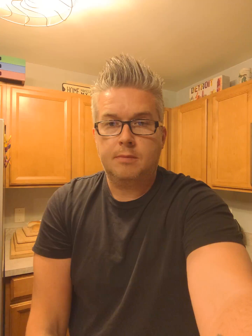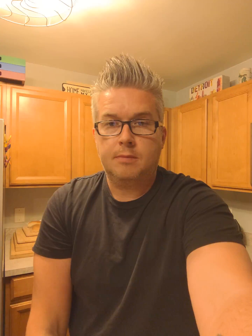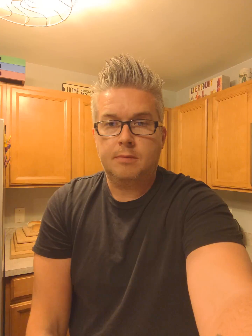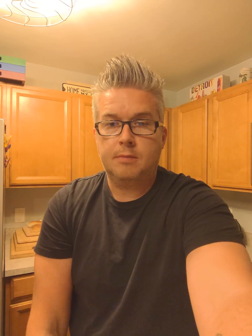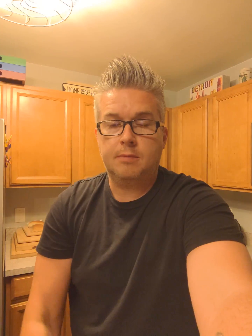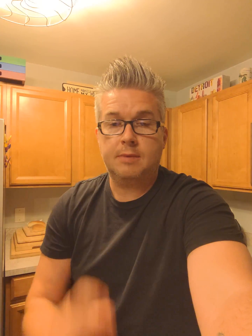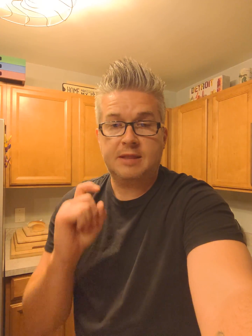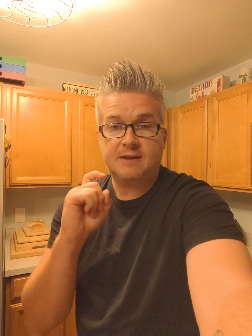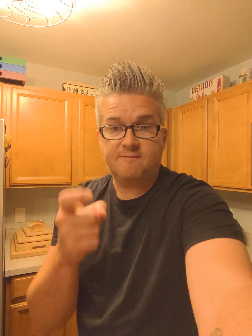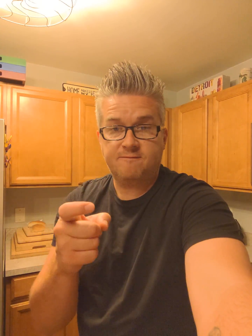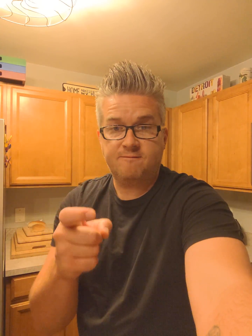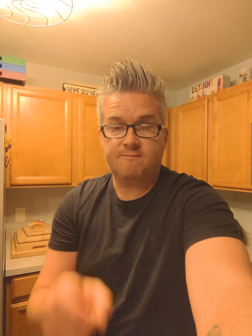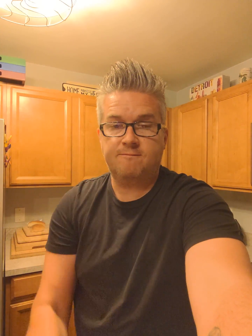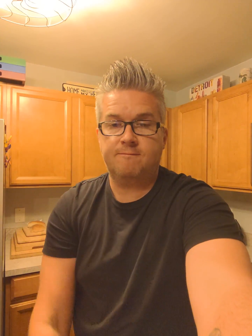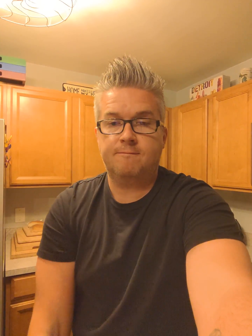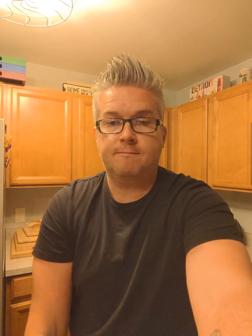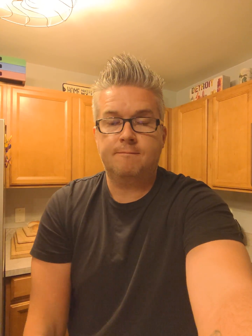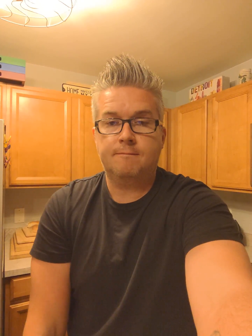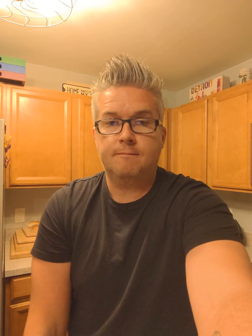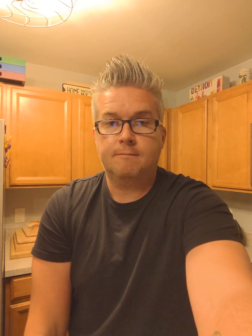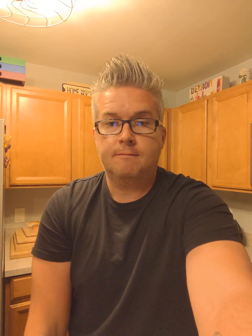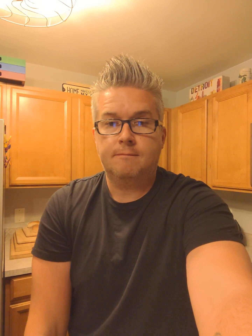present